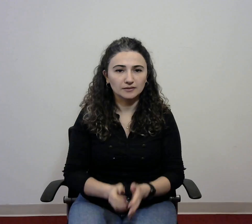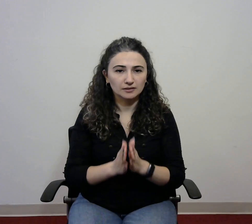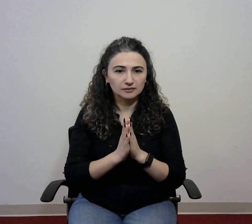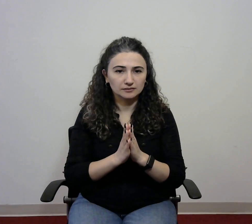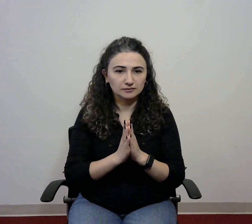xahiş